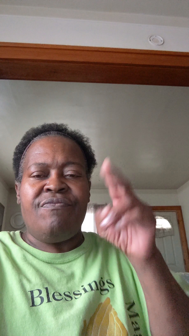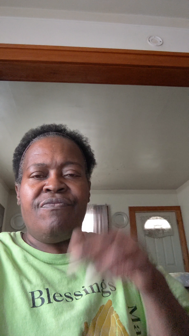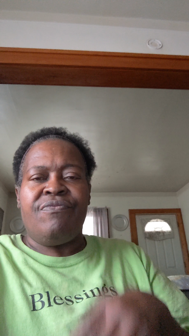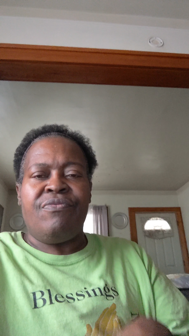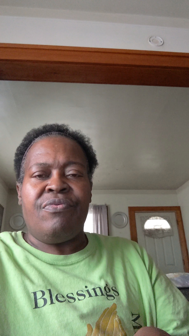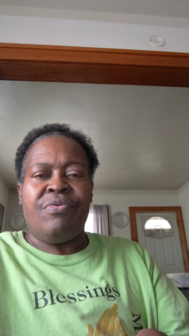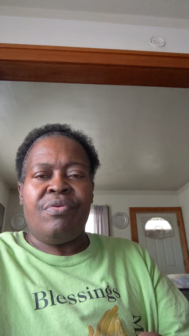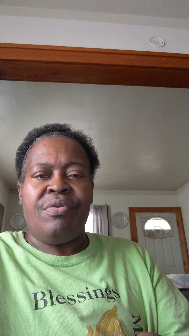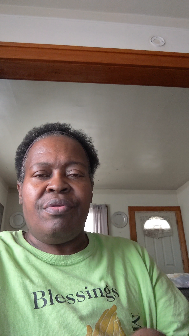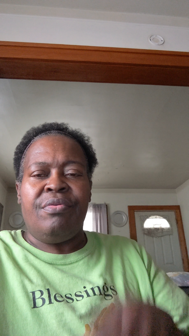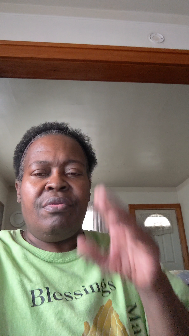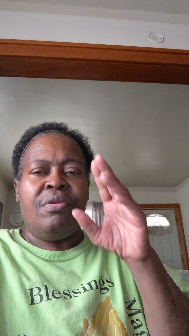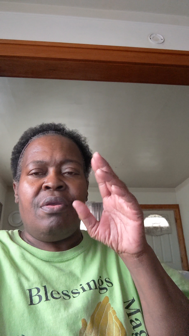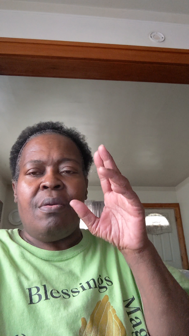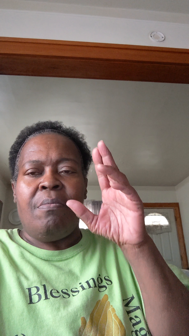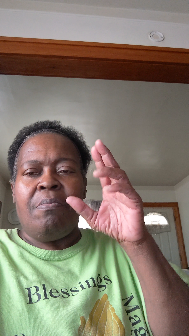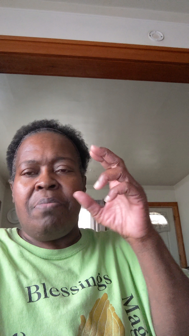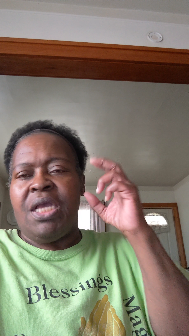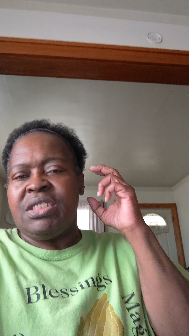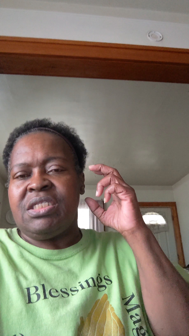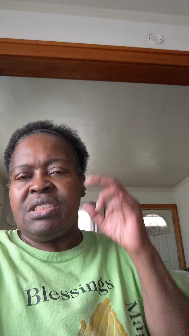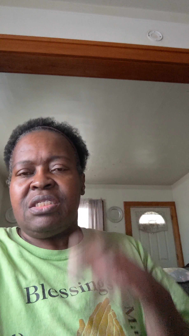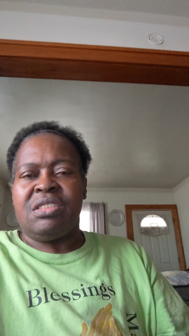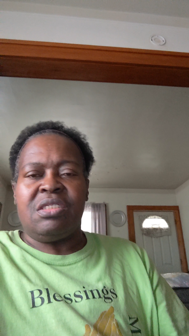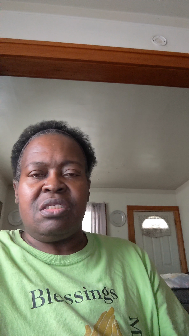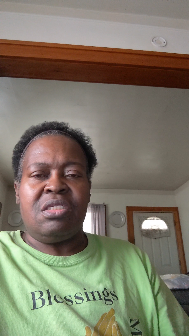bus